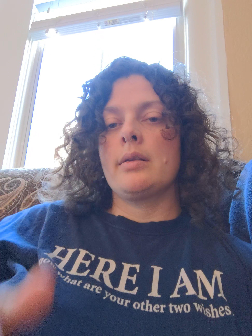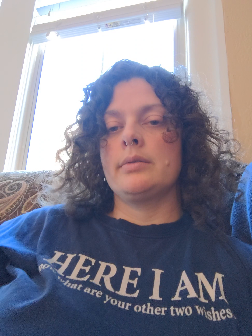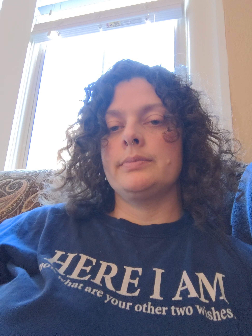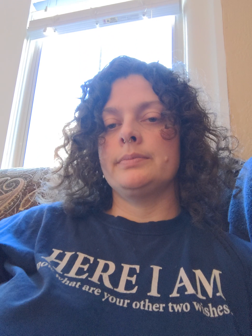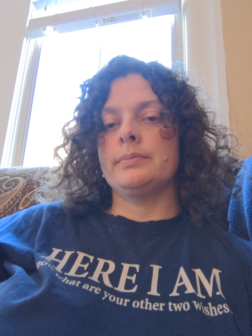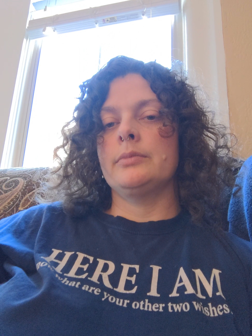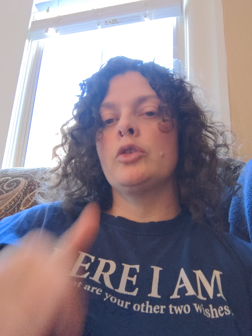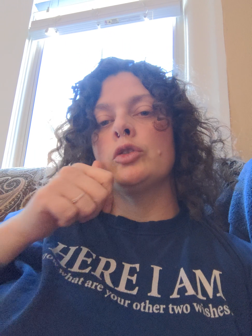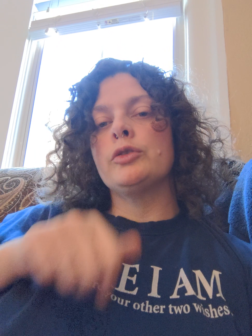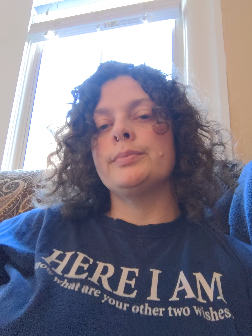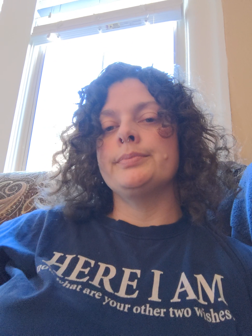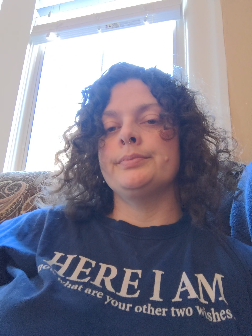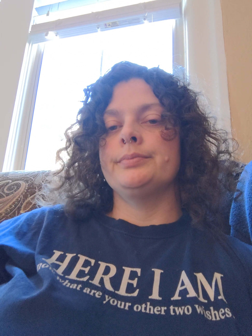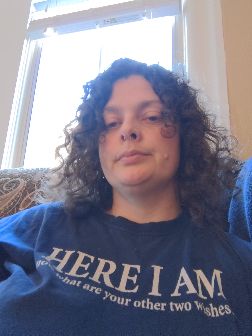girl